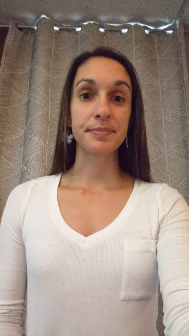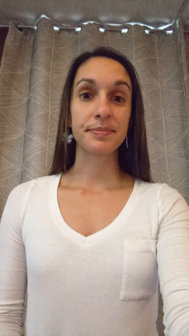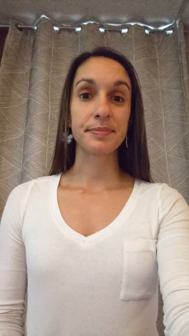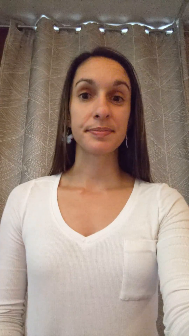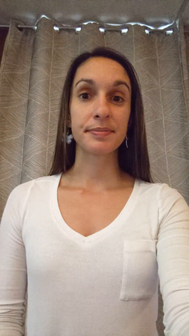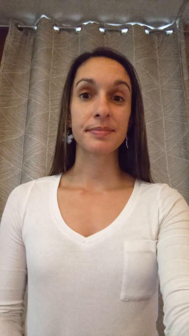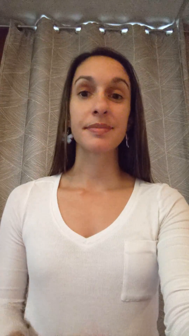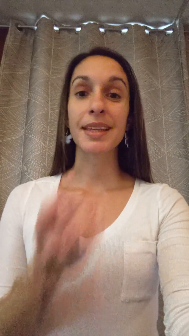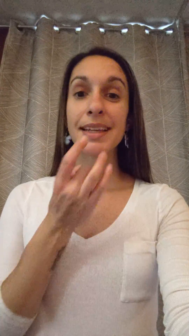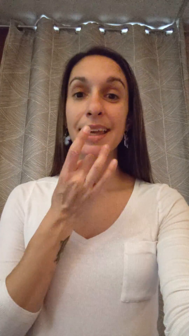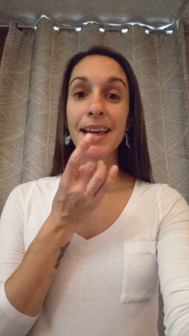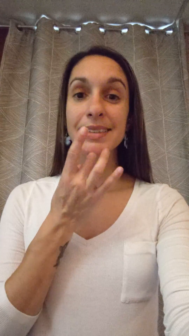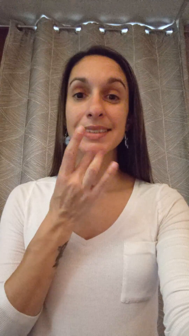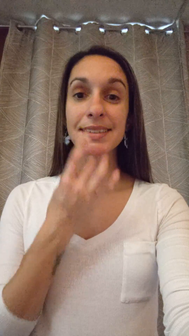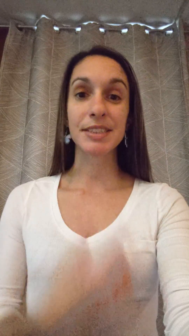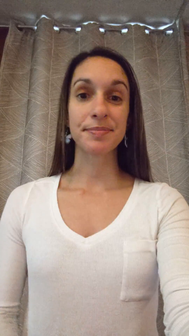light bulb